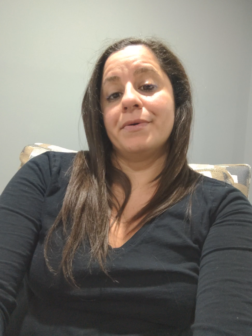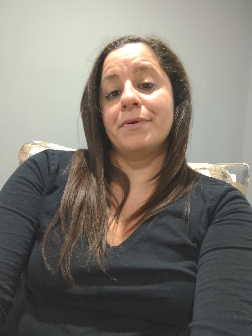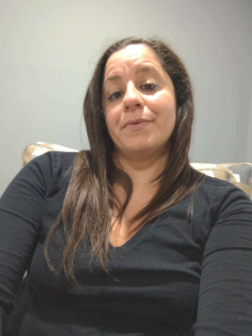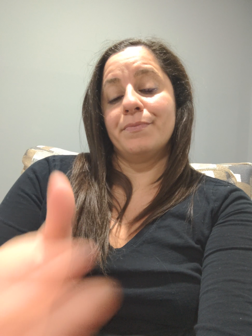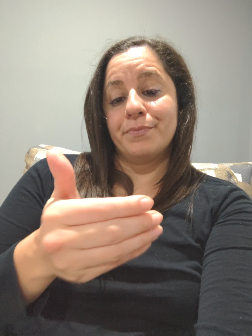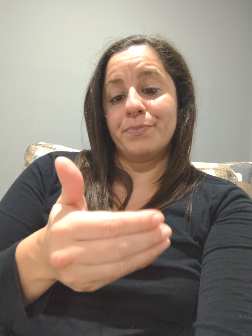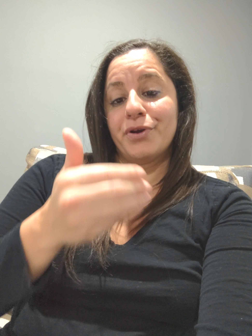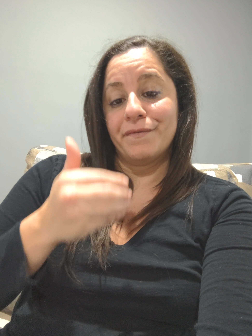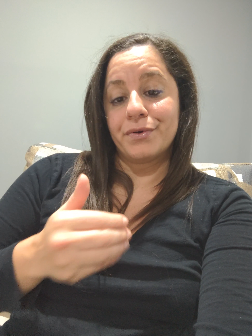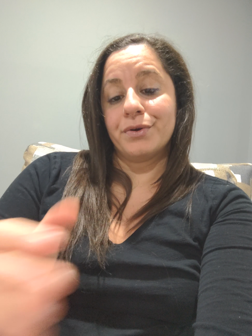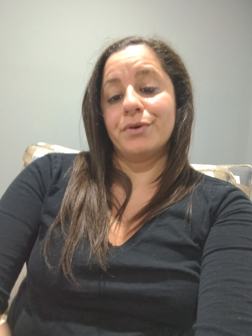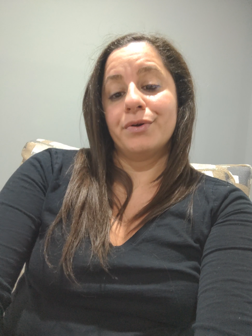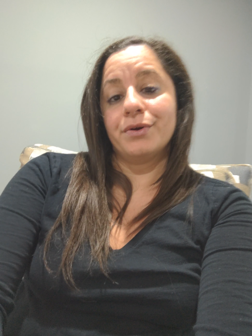before